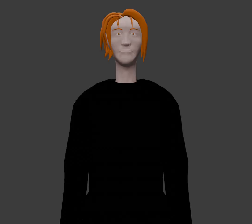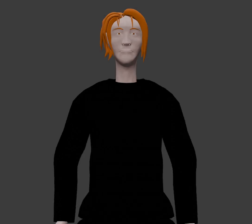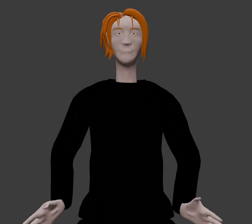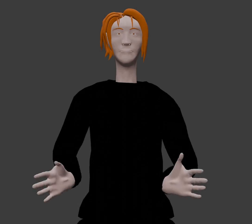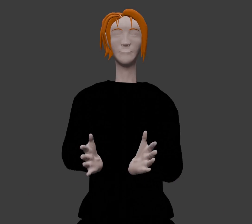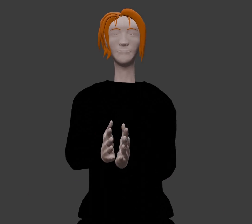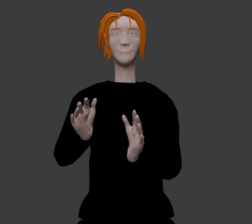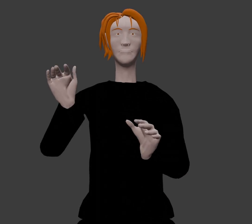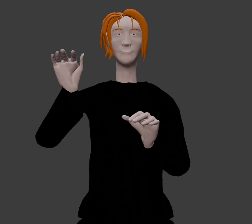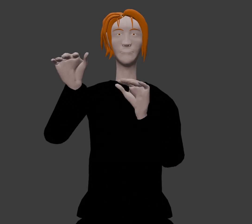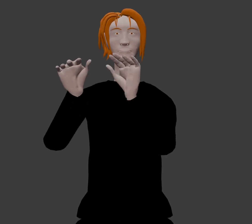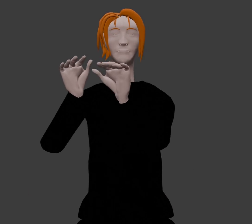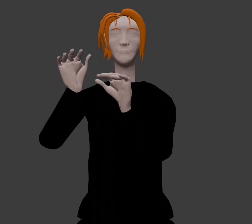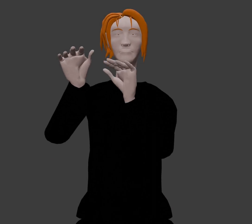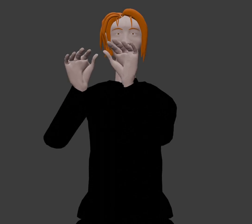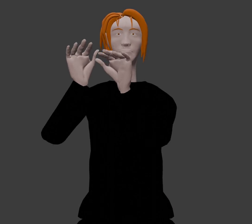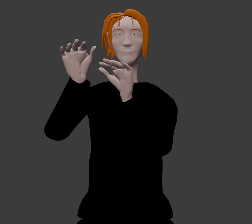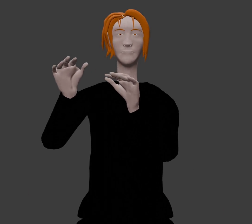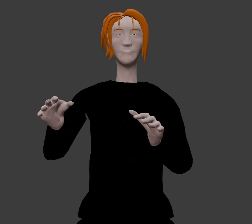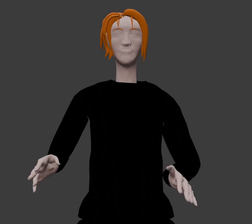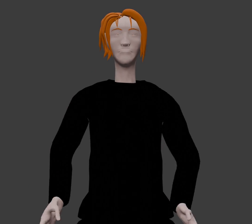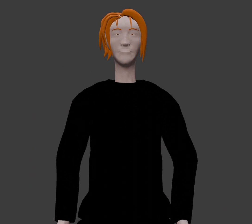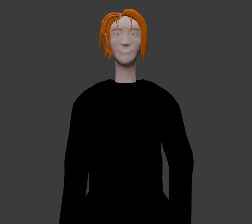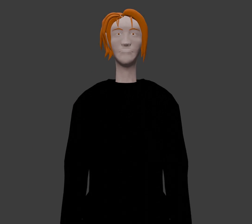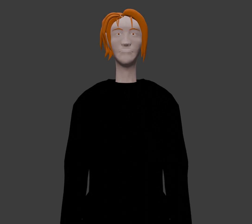Barrage (Requests)